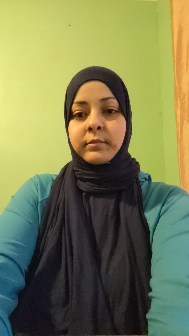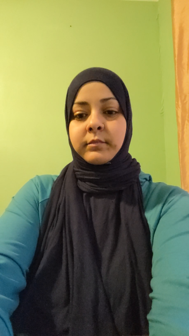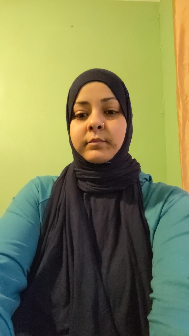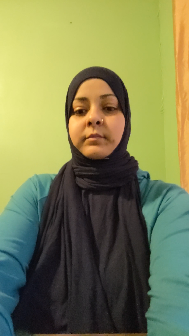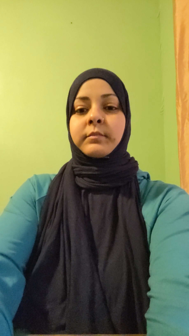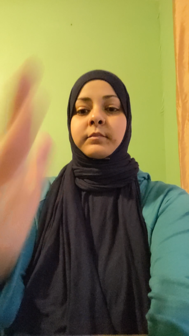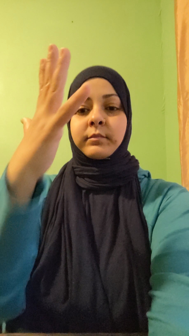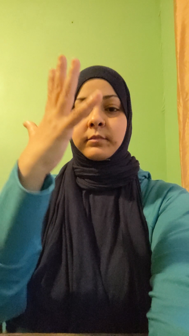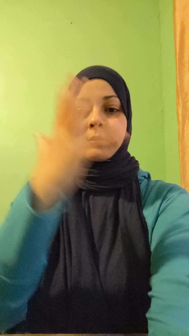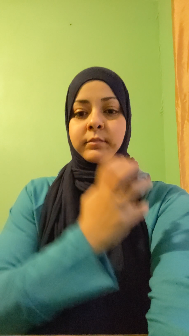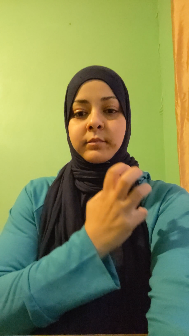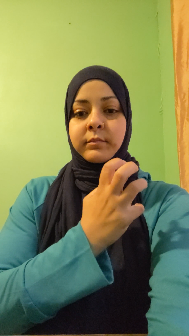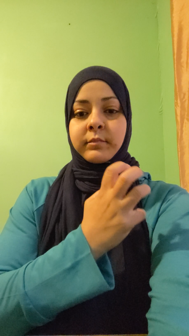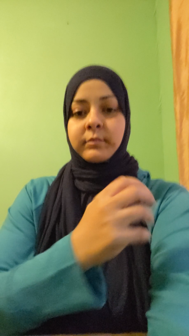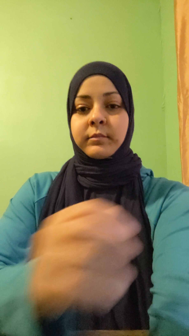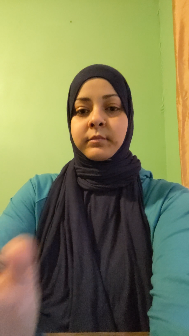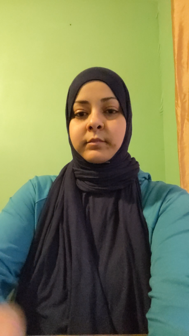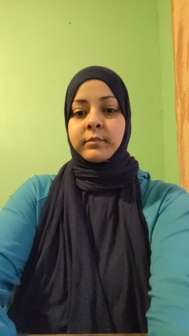dark